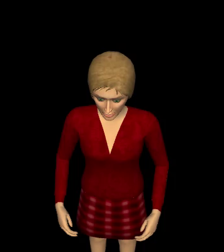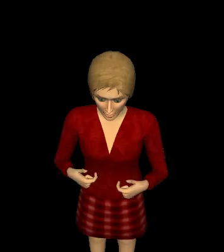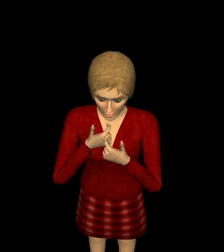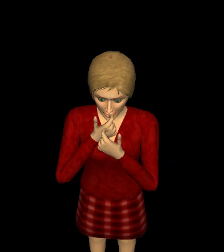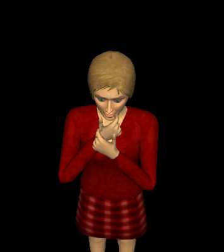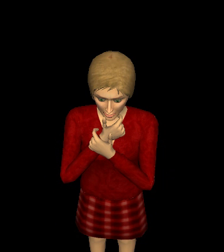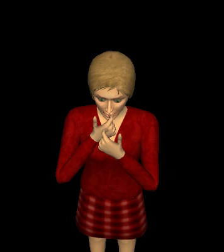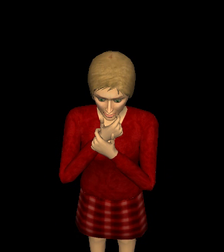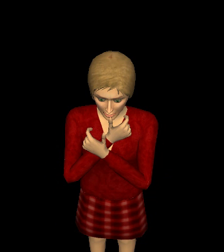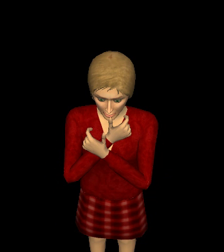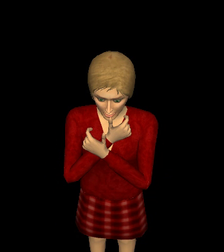يضحك